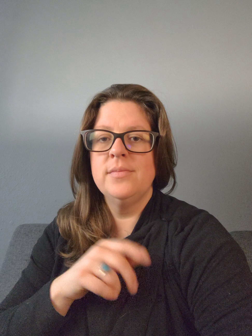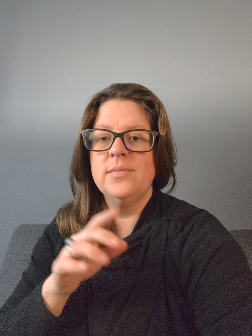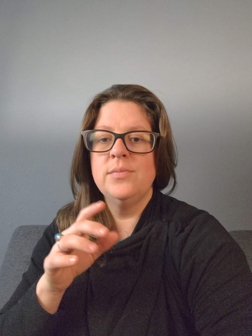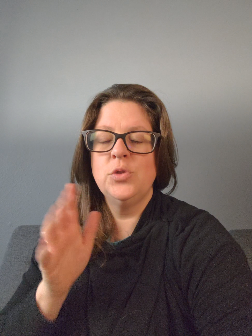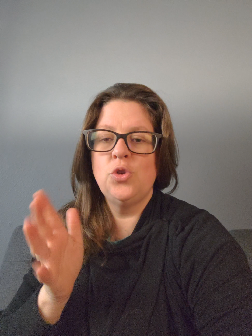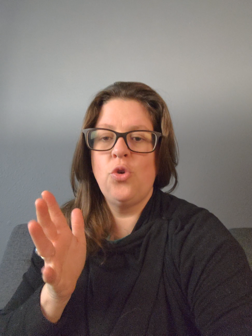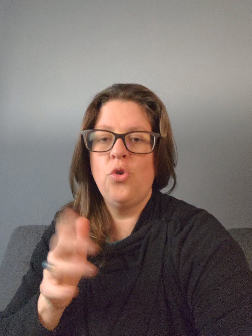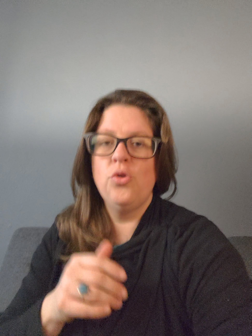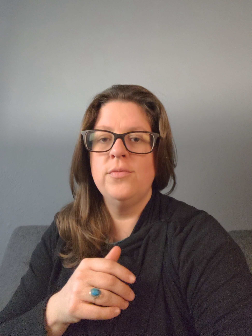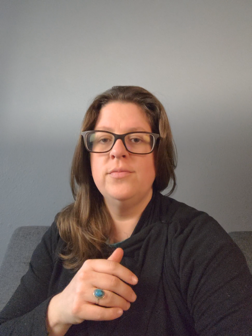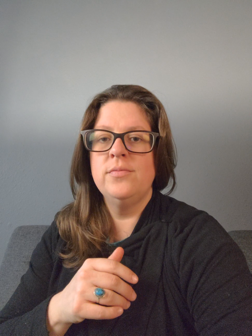talk